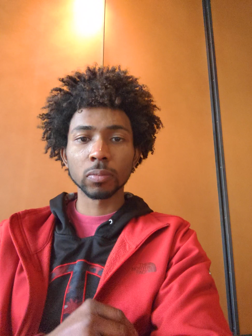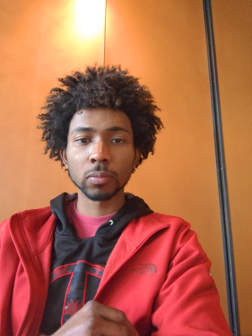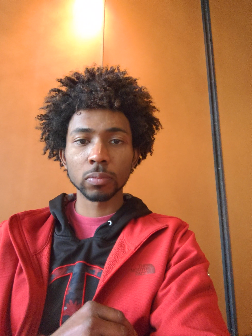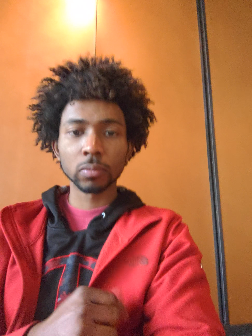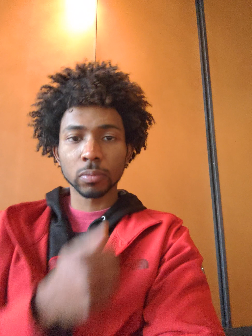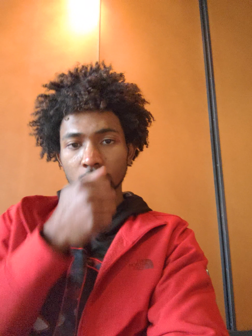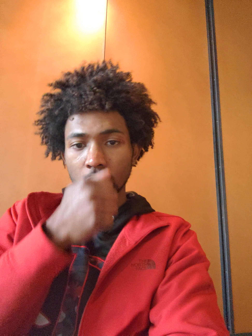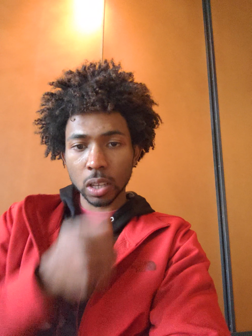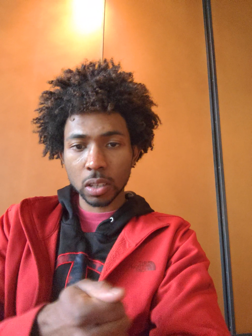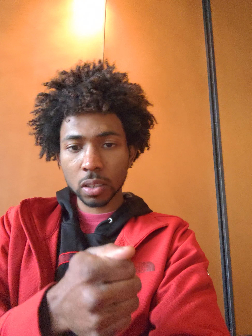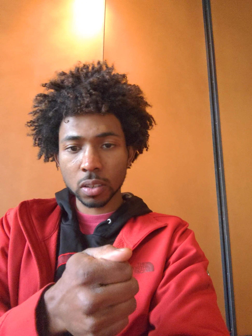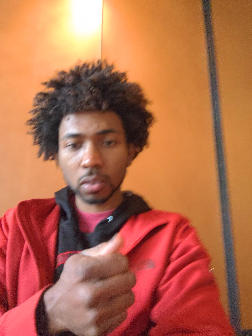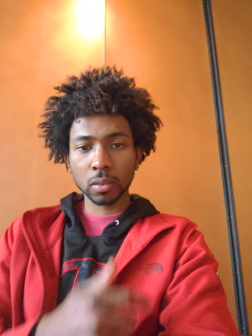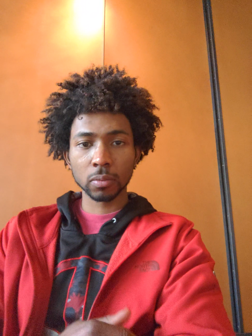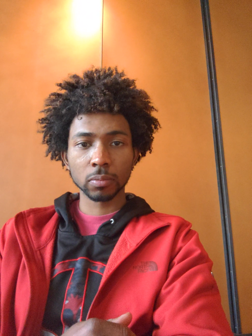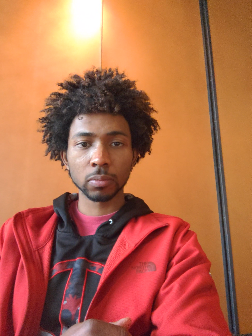hide